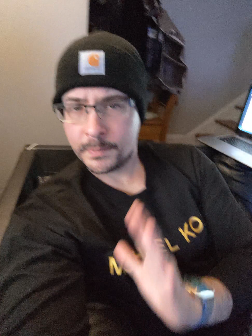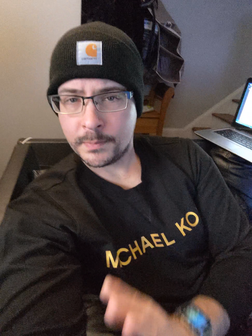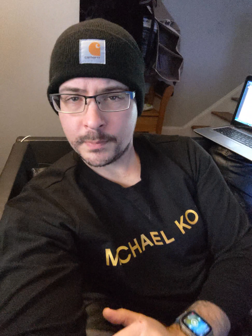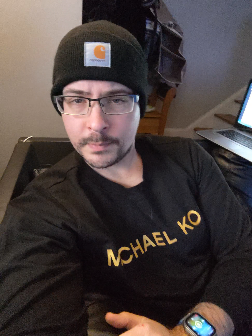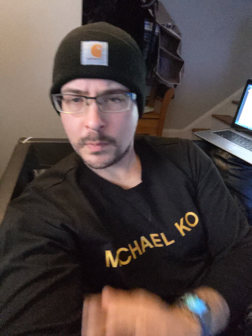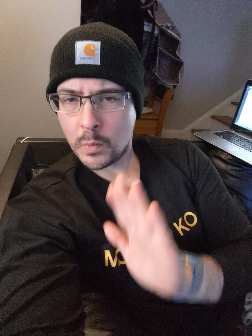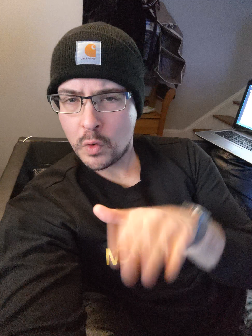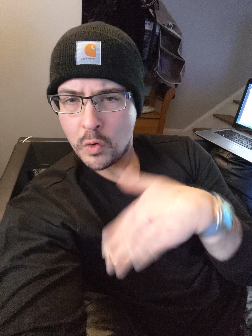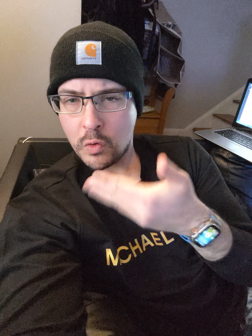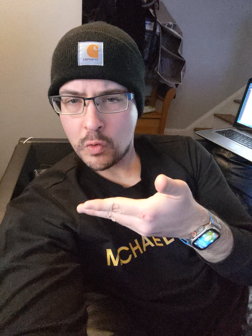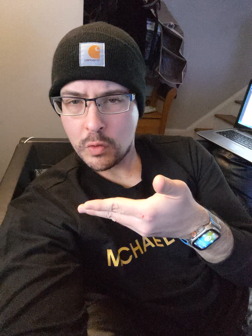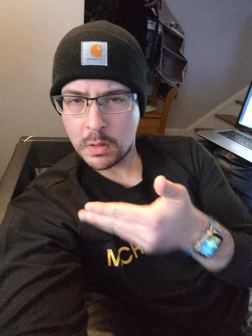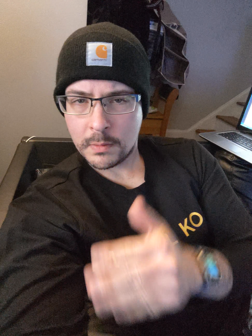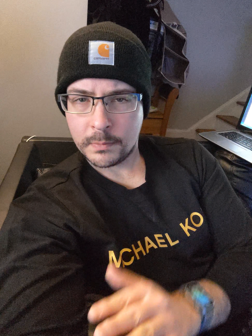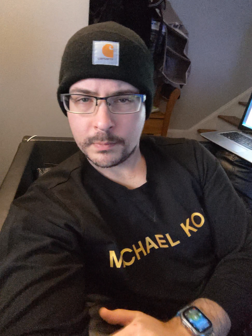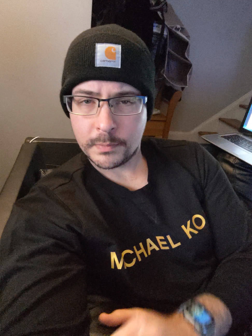all